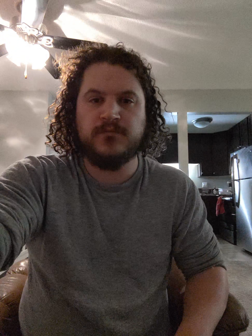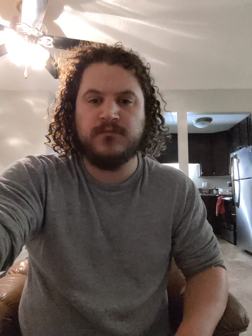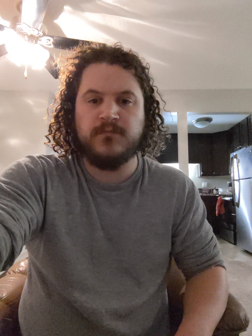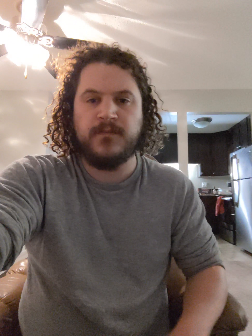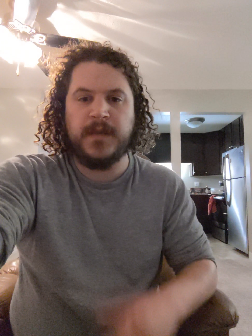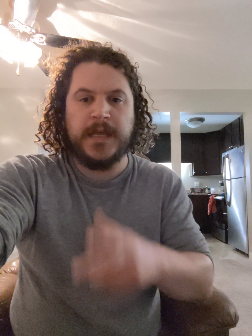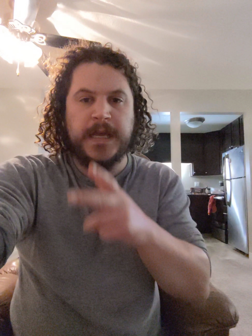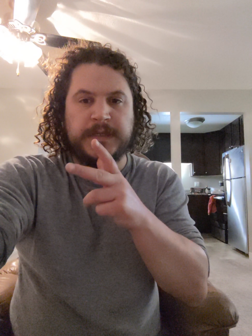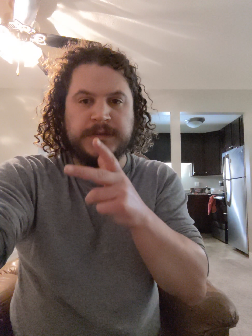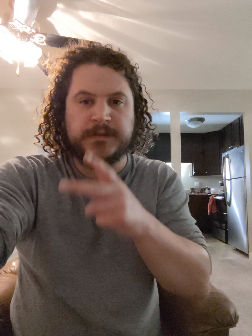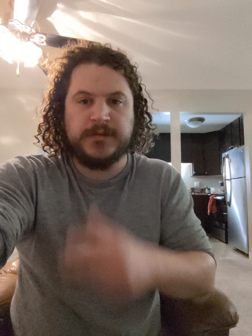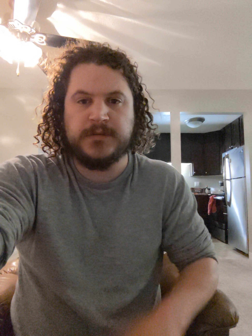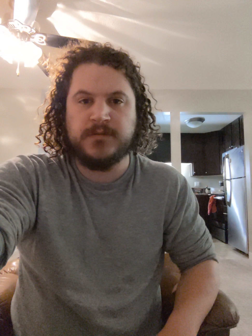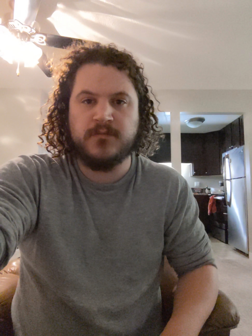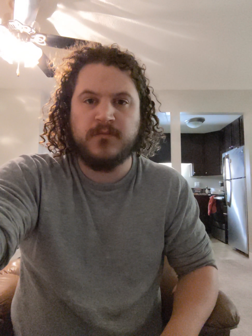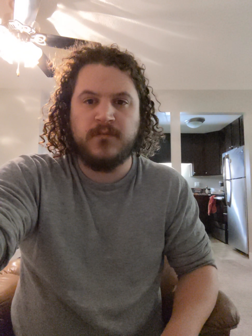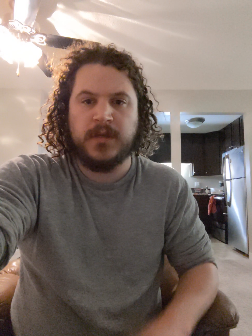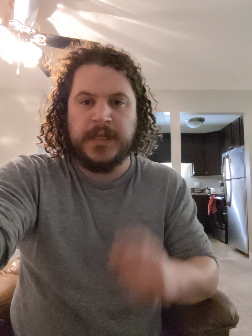hen